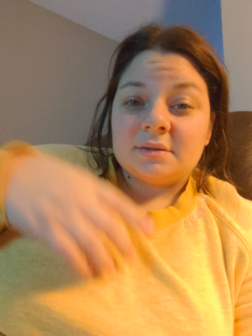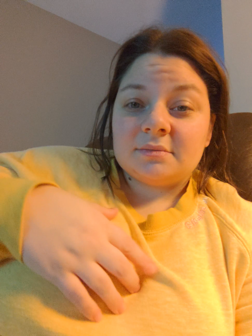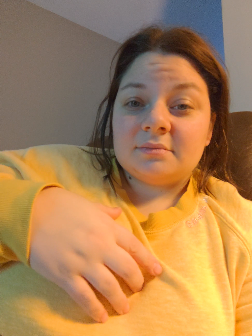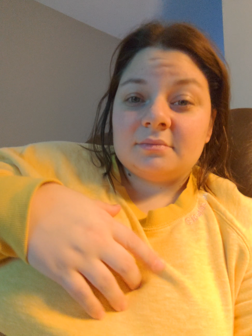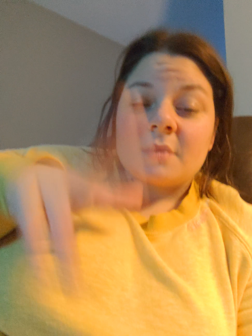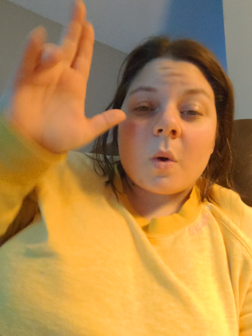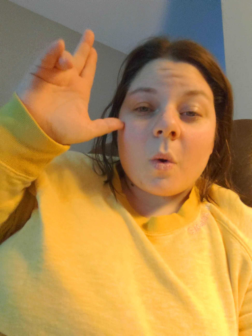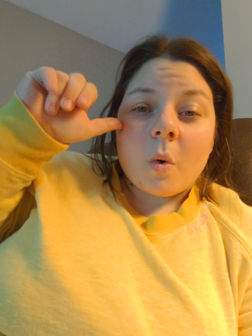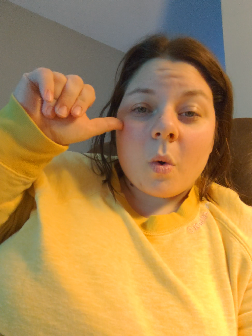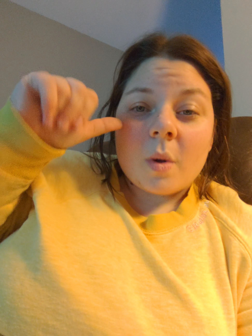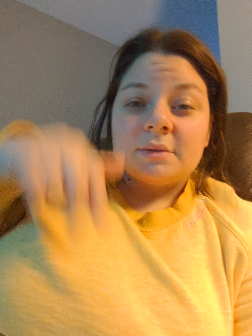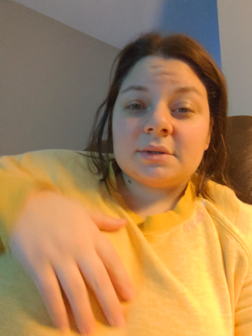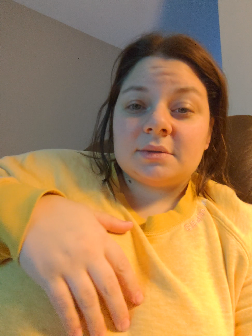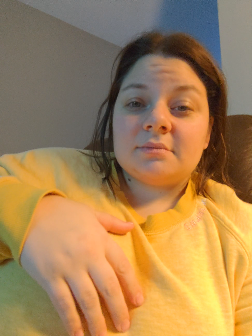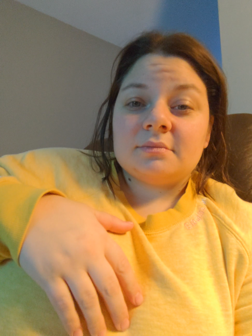horse